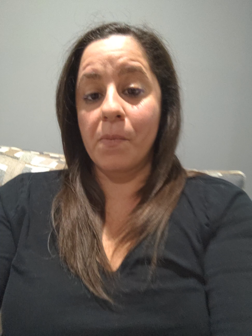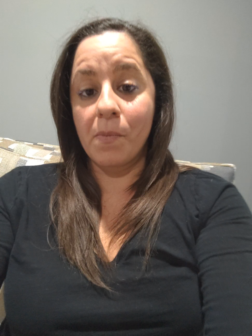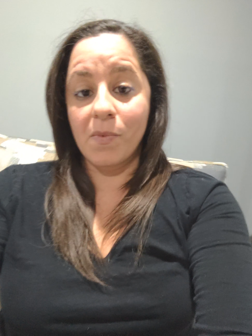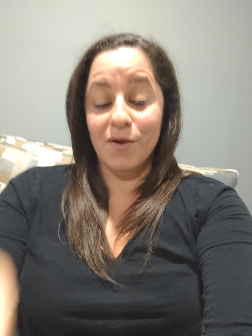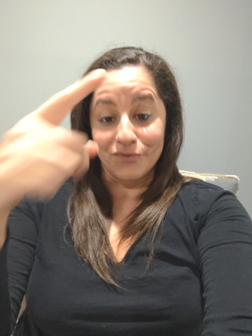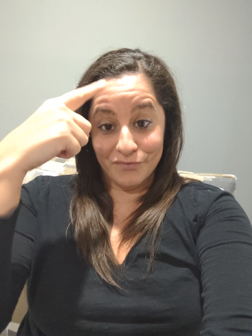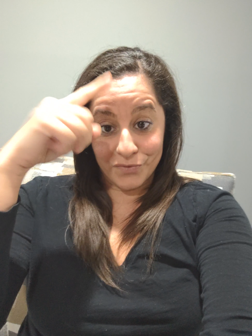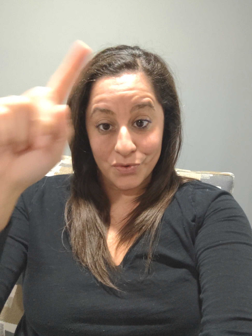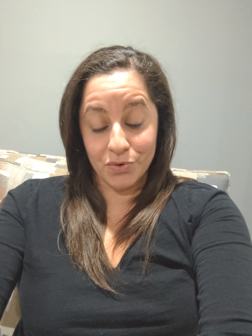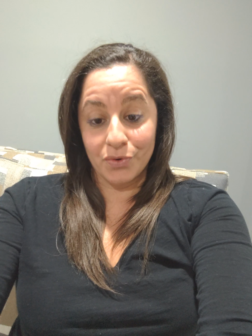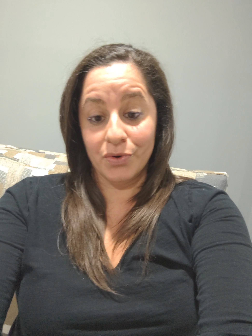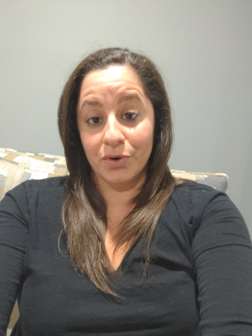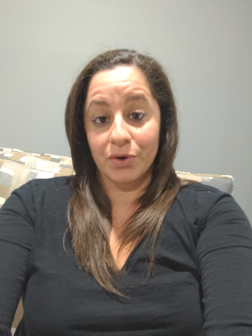for